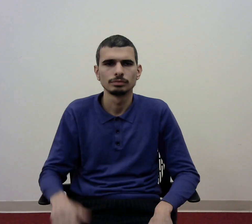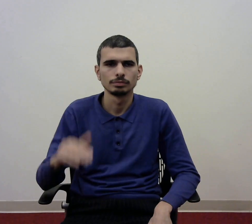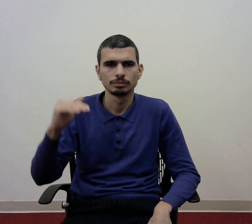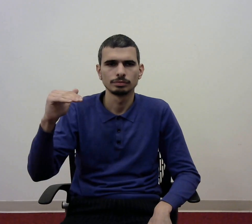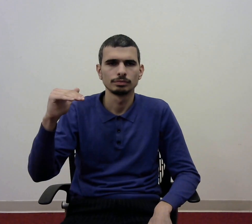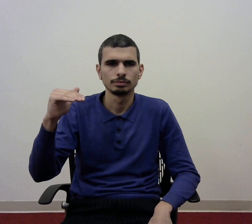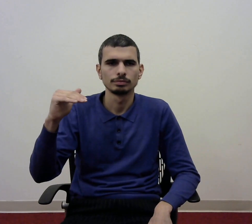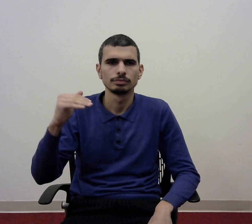siz